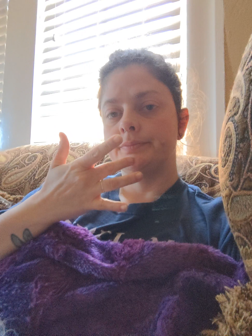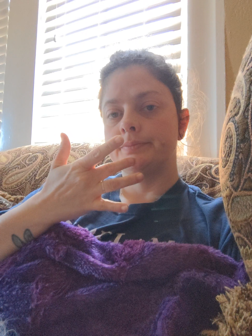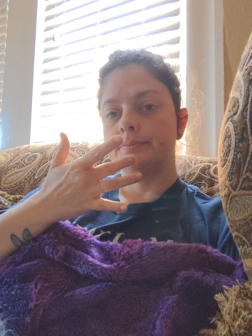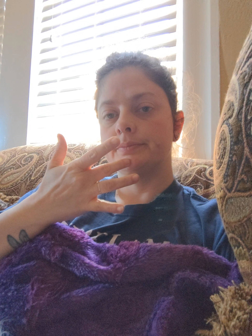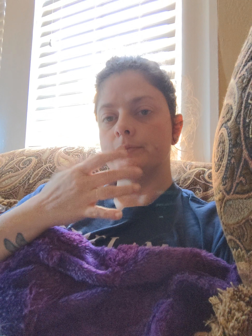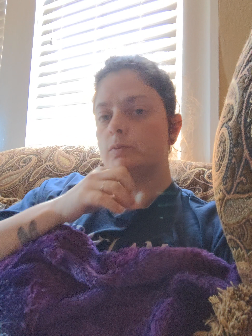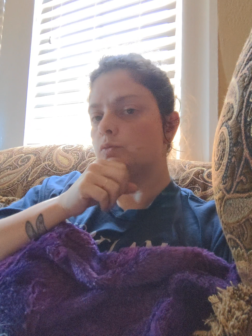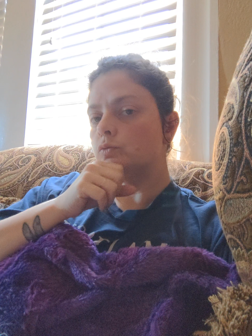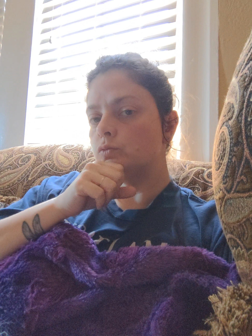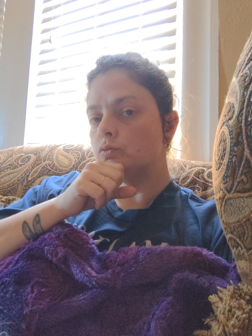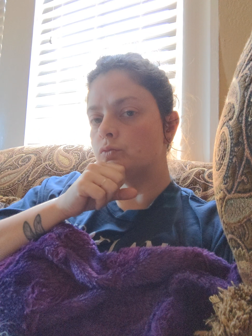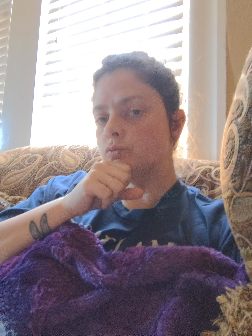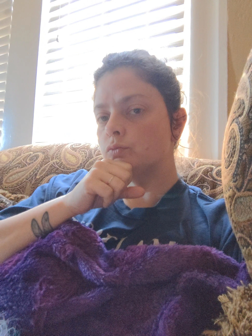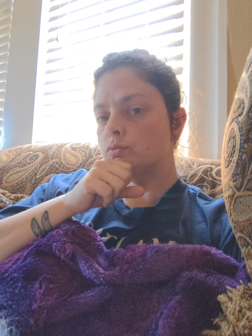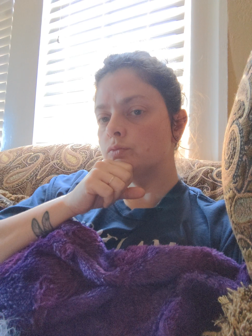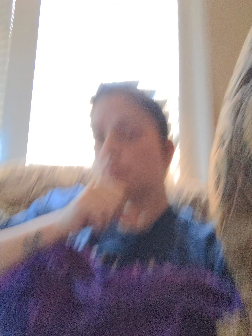orange